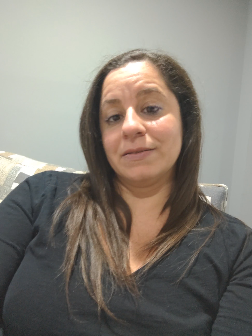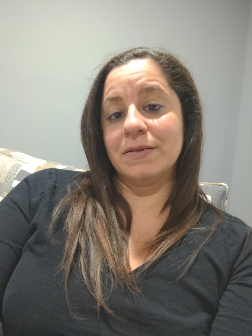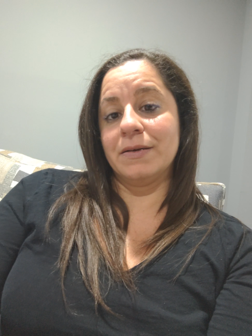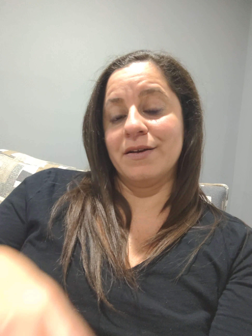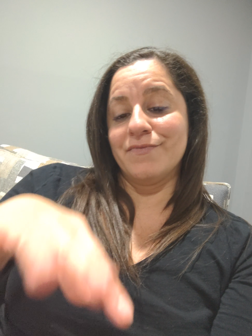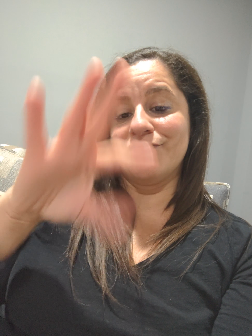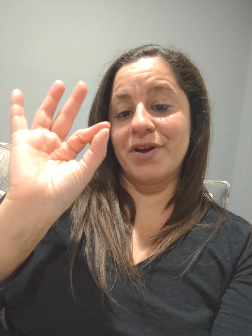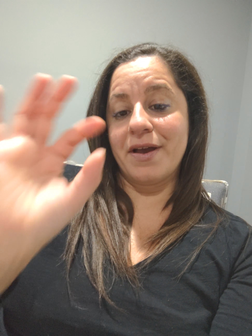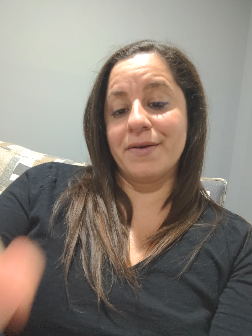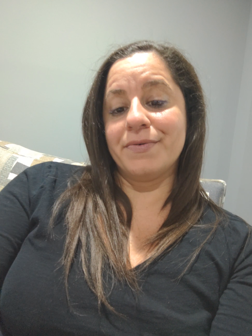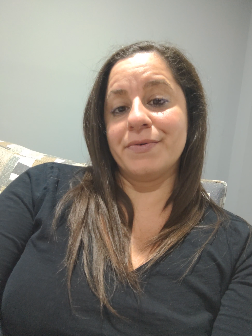find